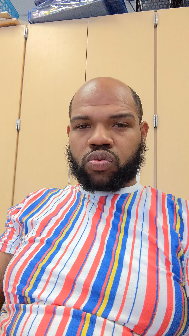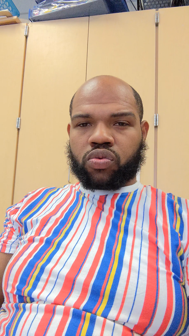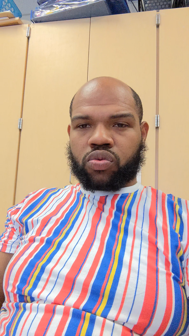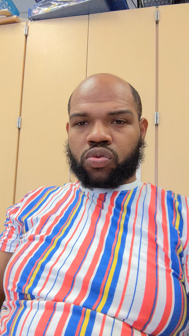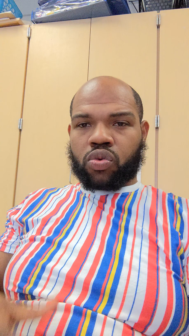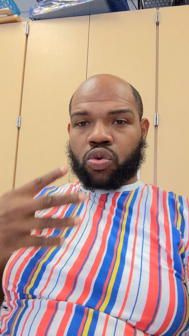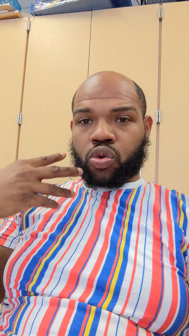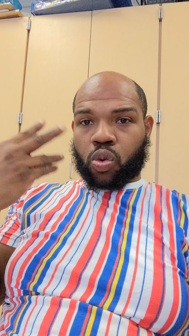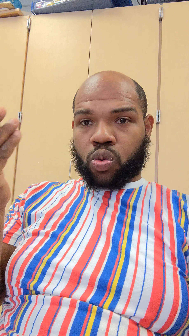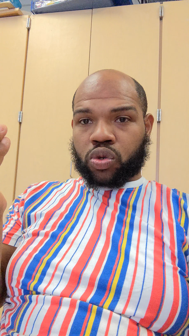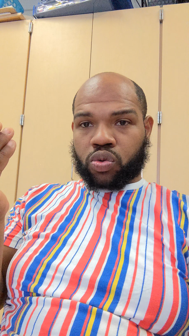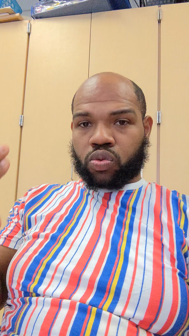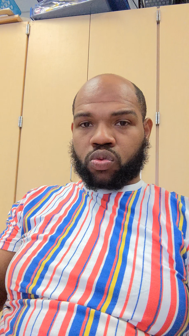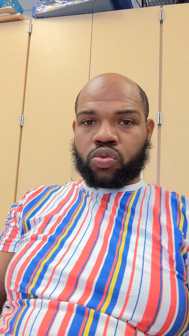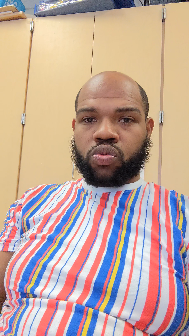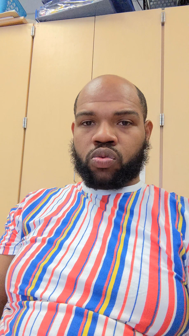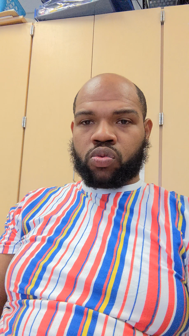going to